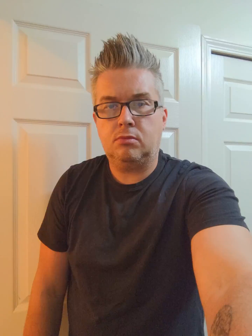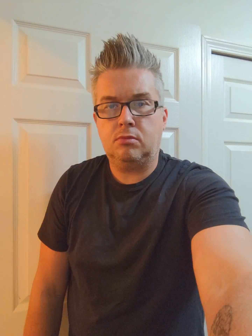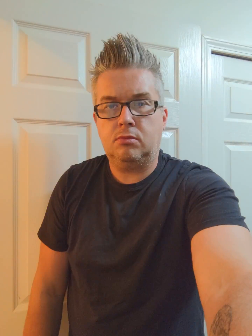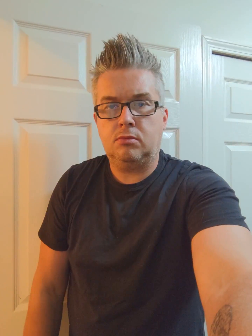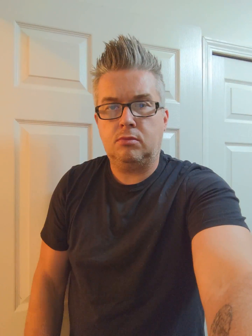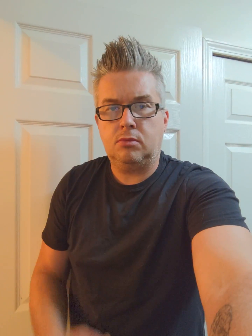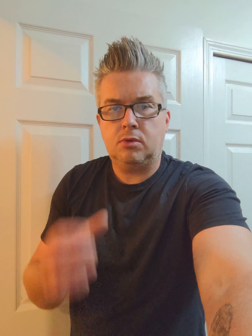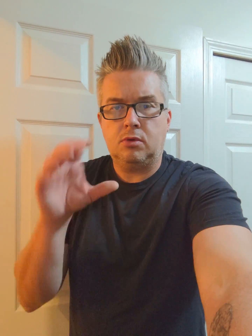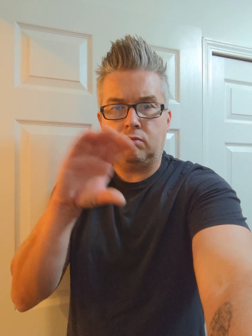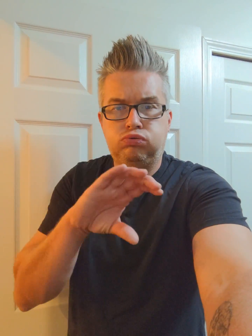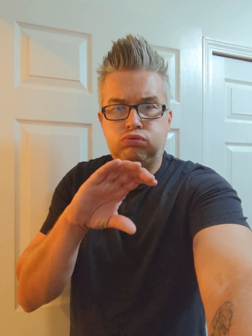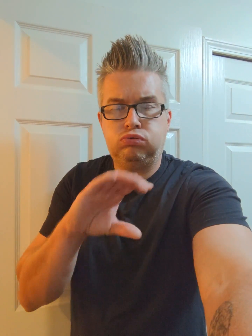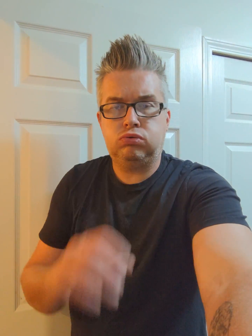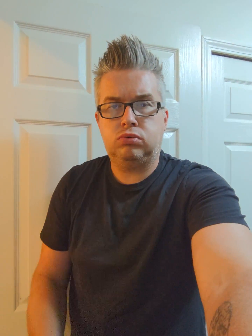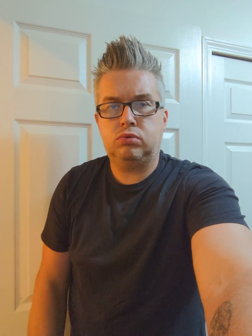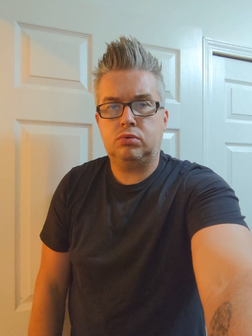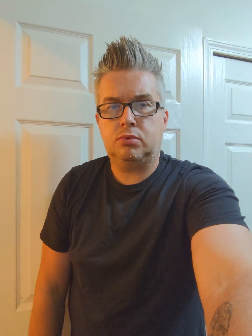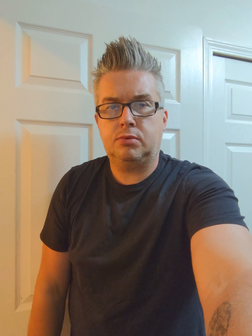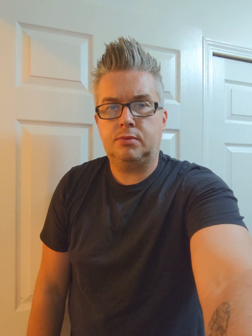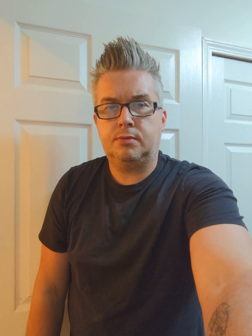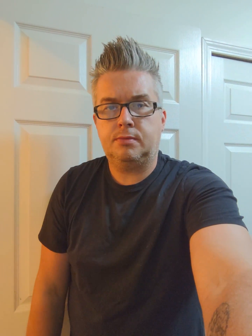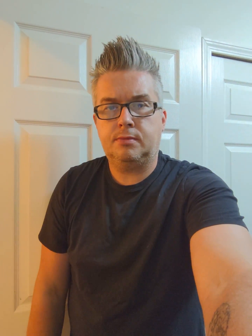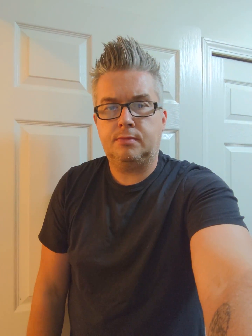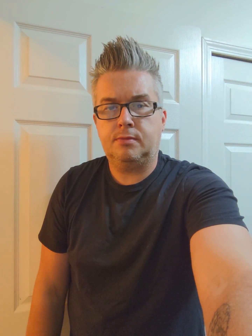pour